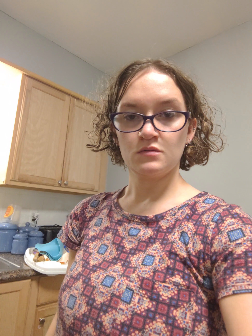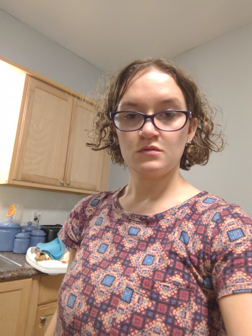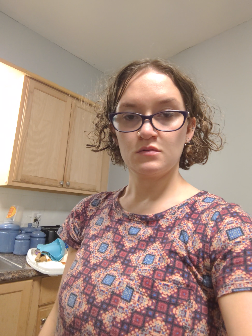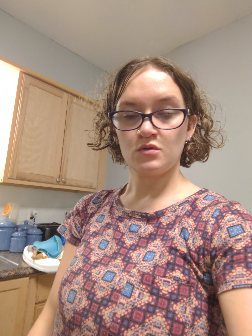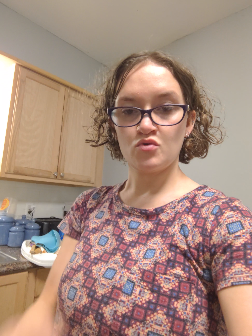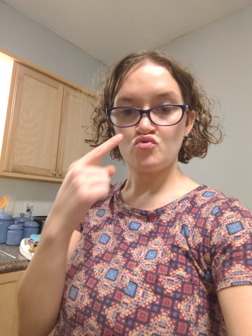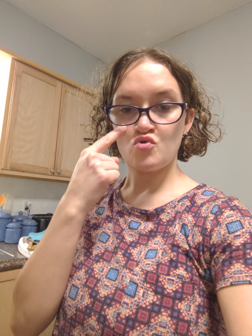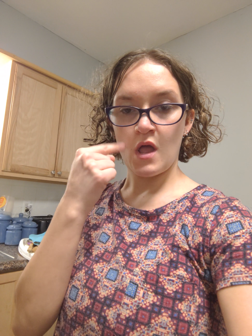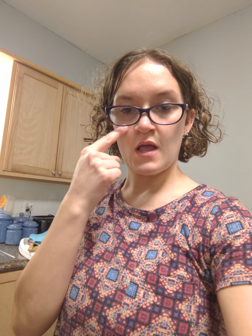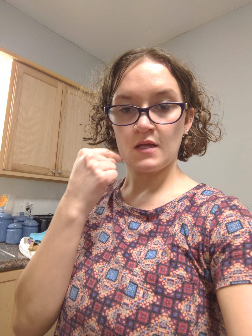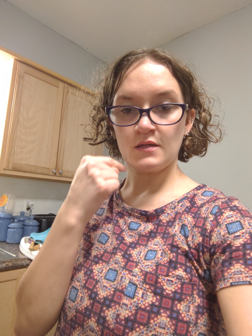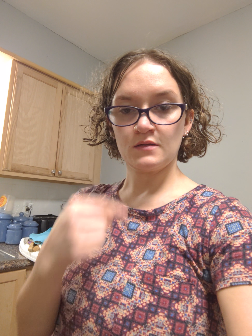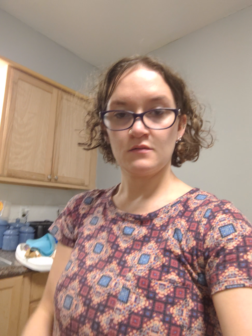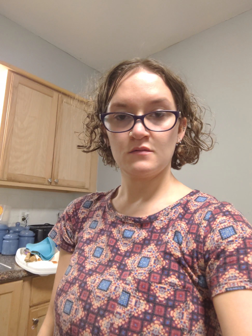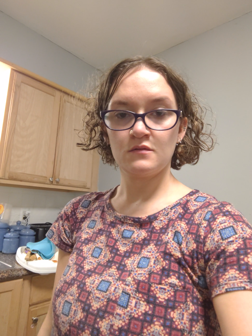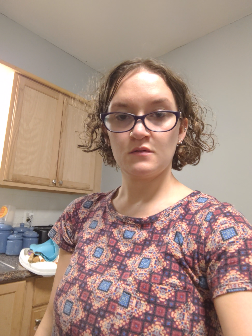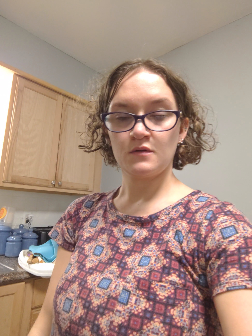cry